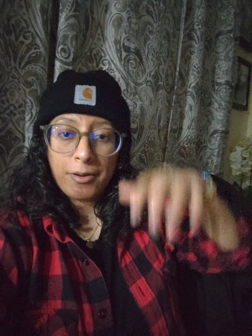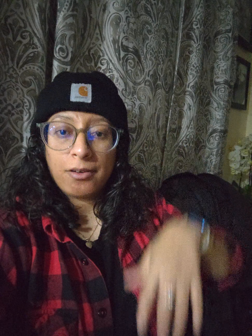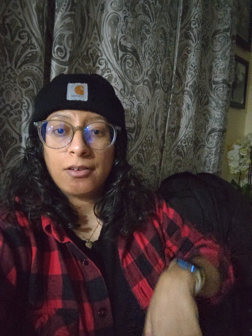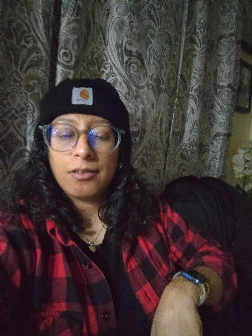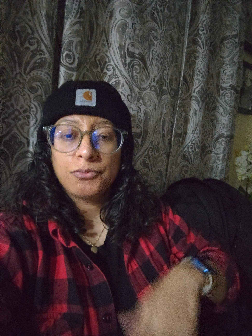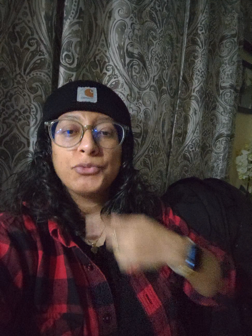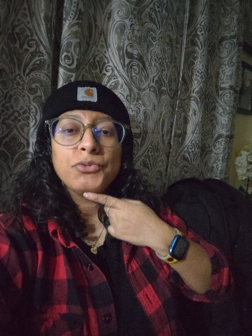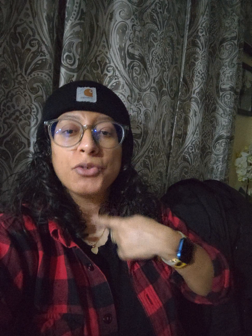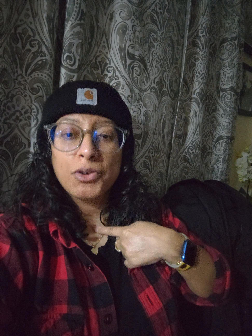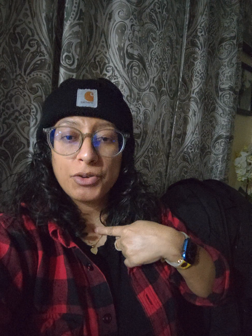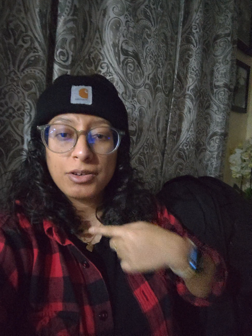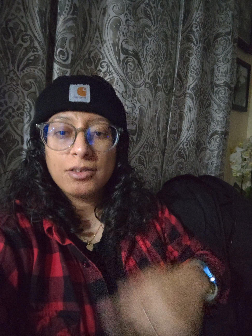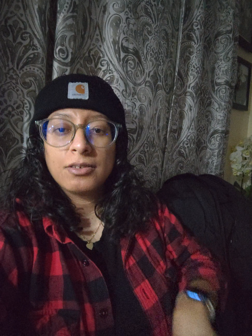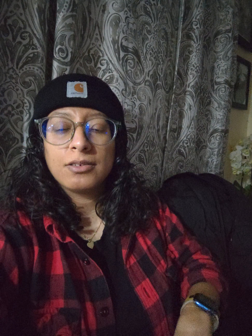thirsty